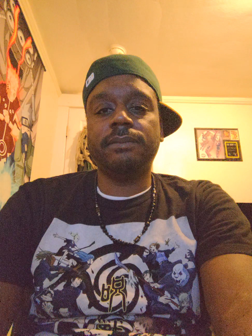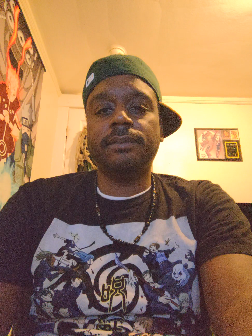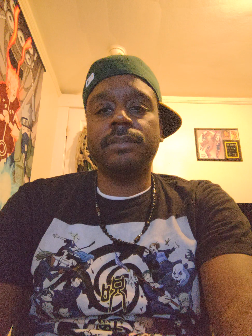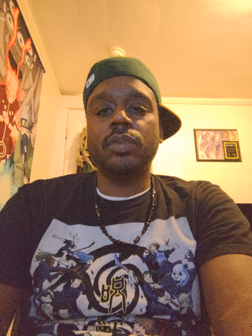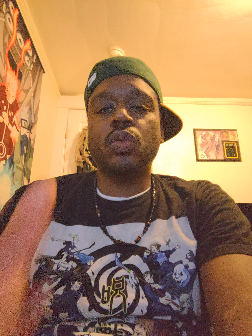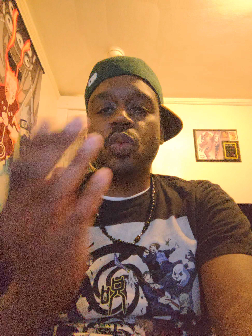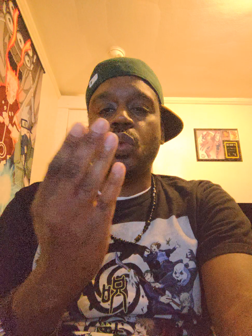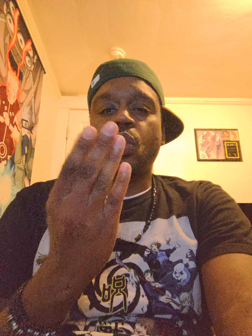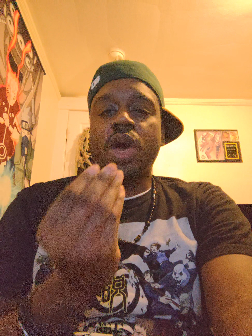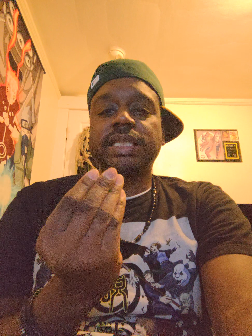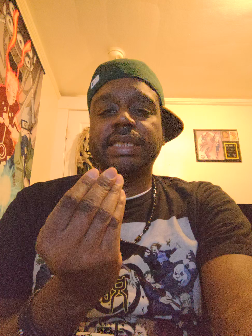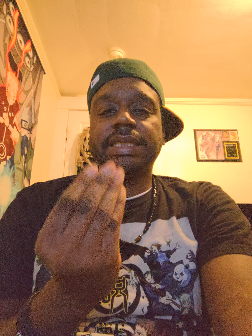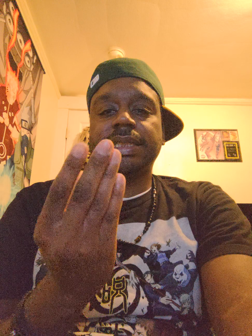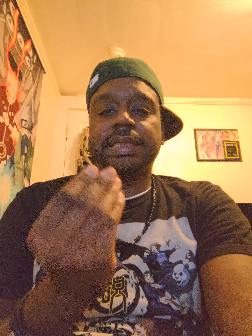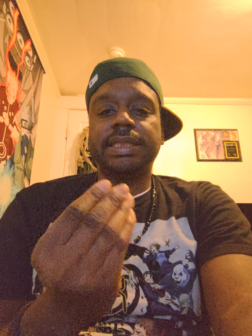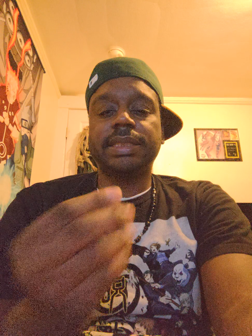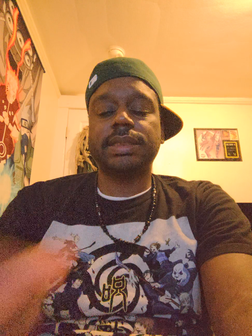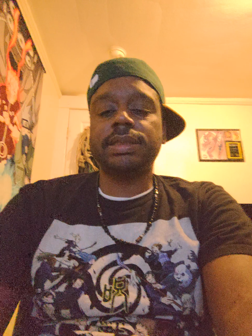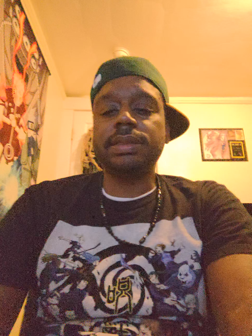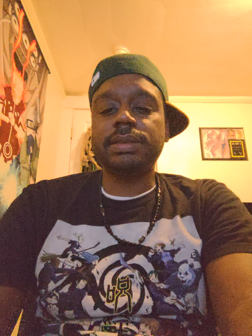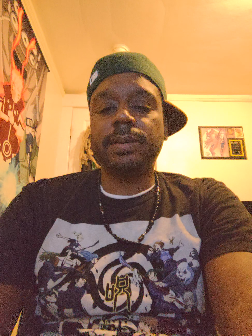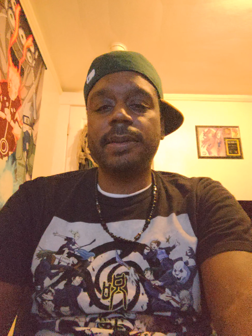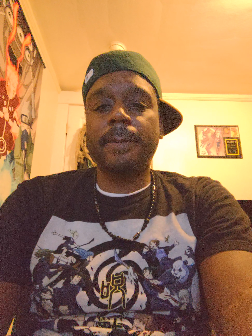wet